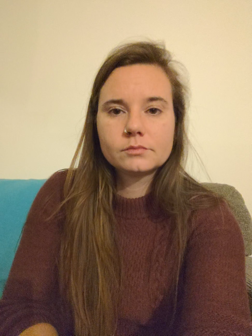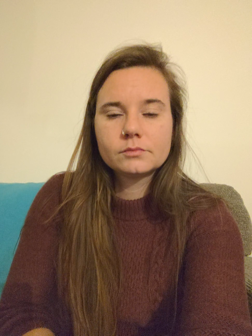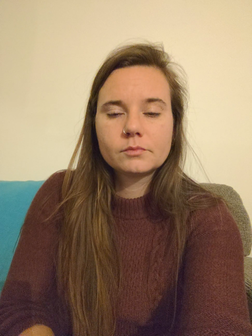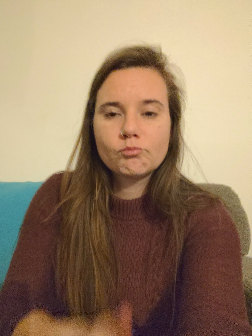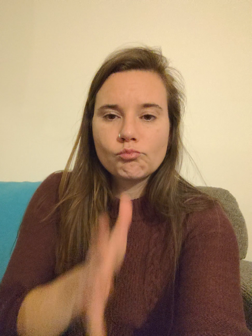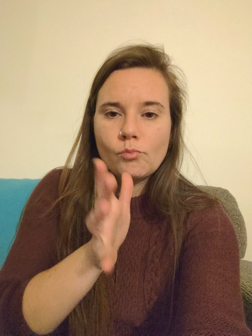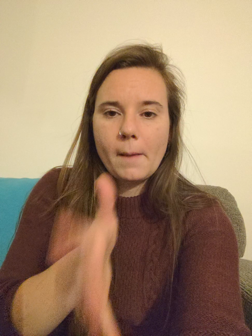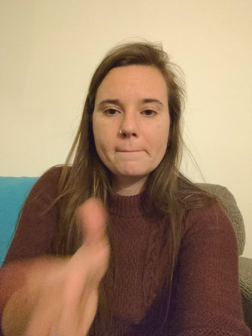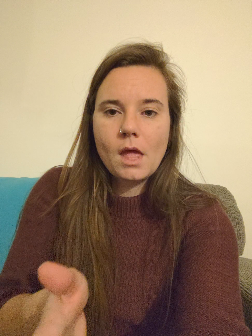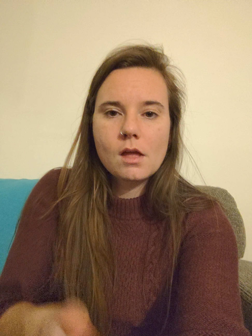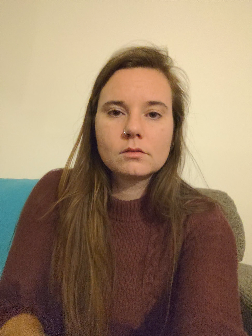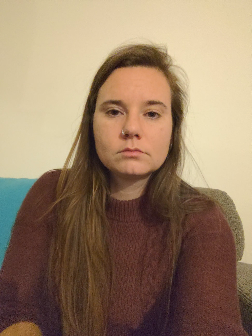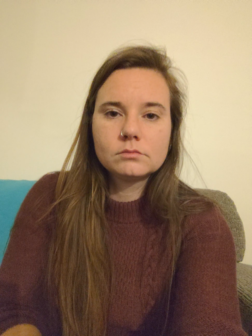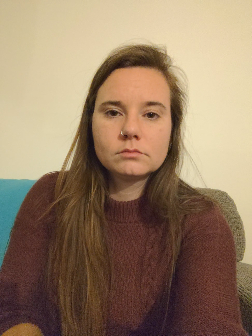grandma